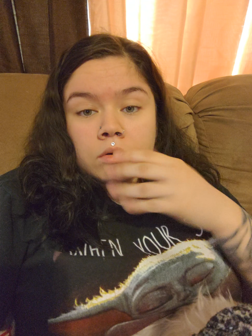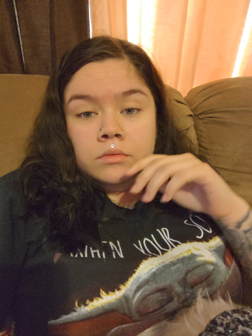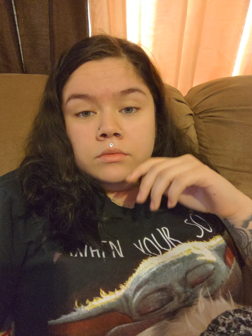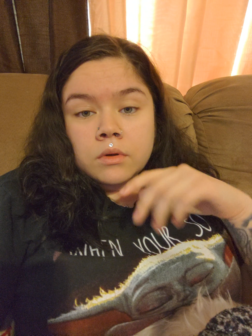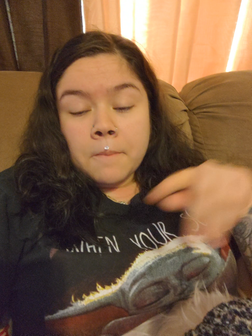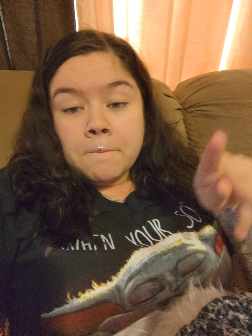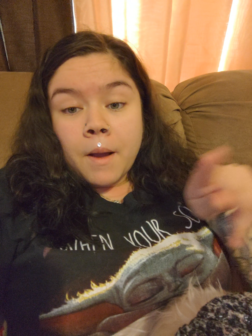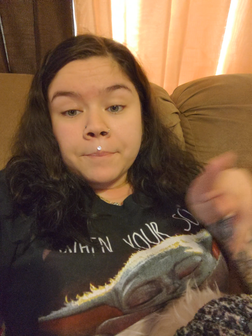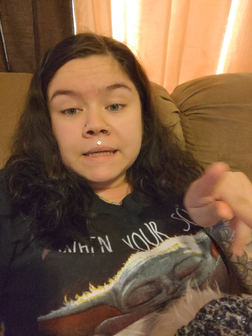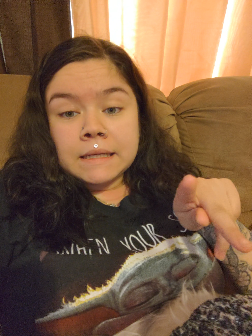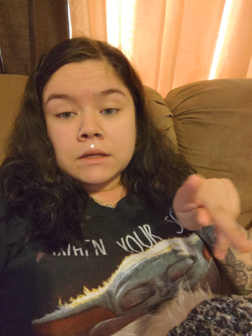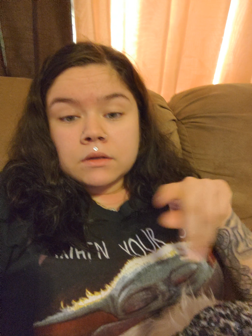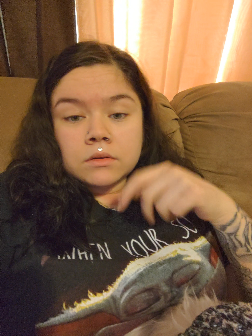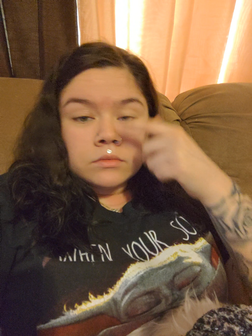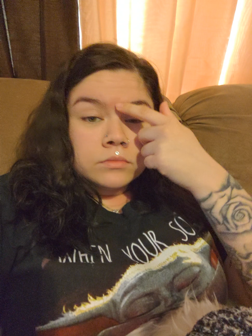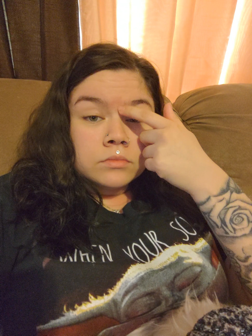puppy